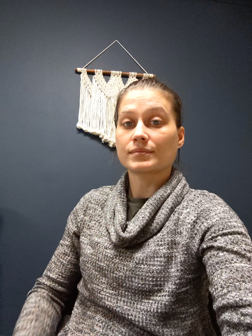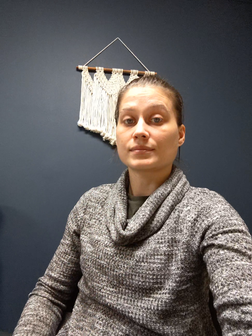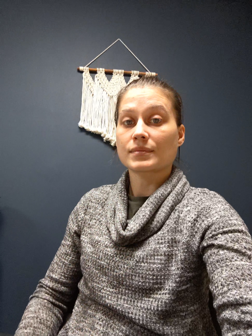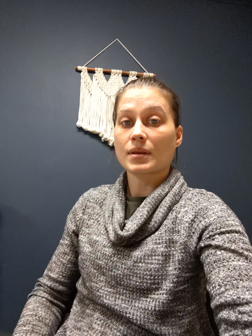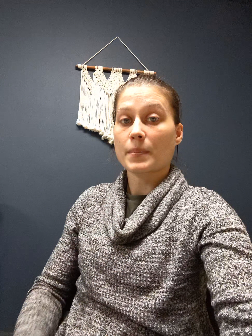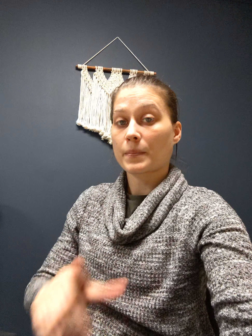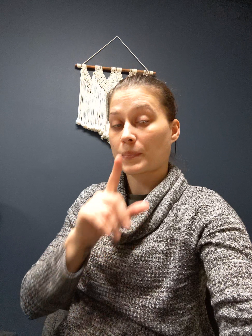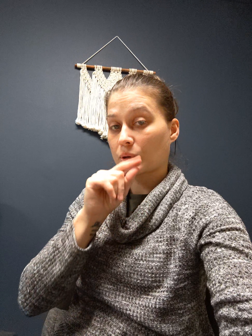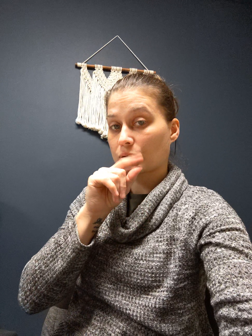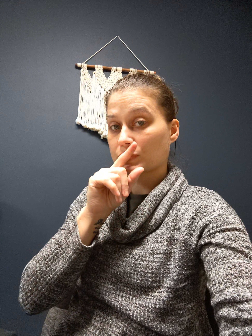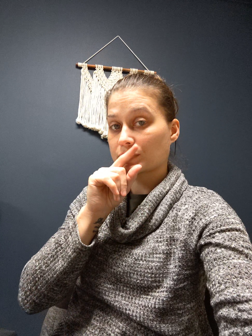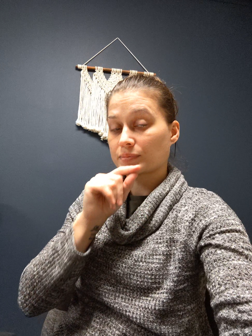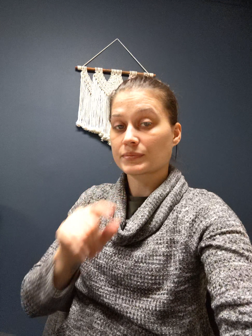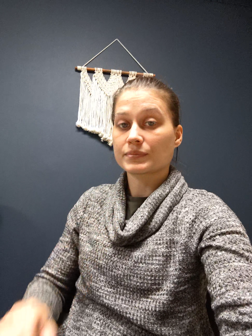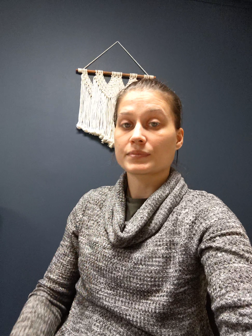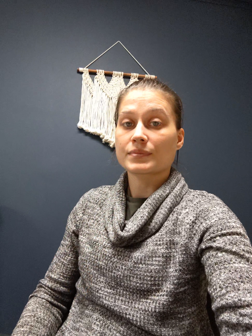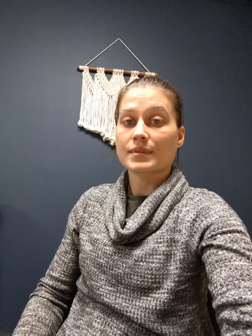bird